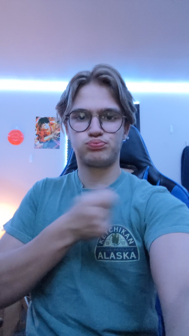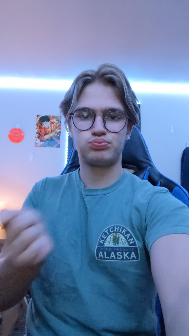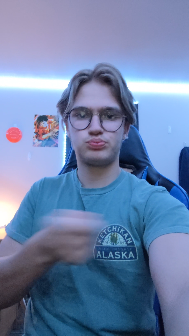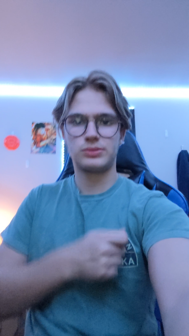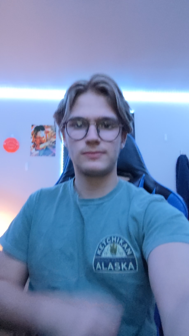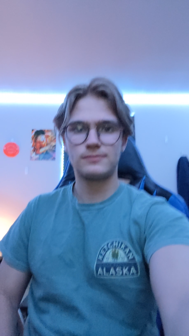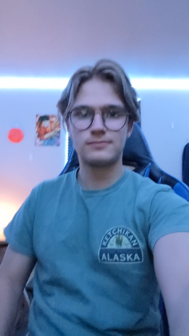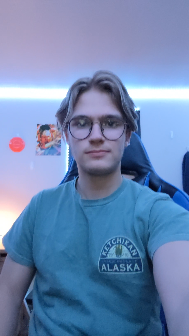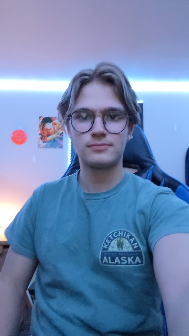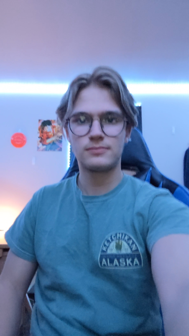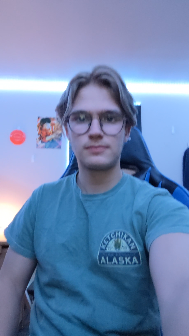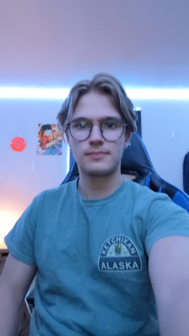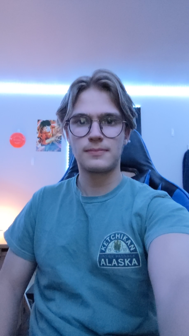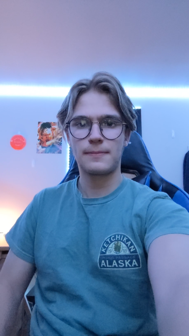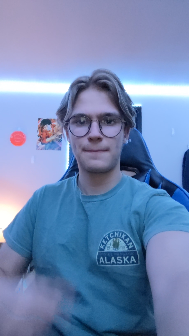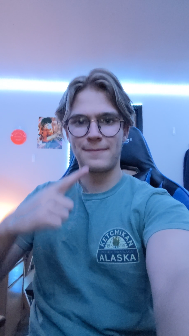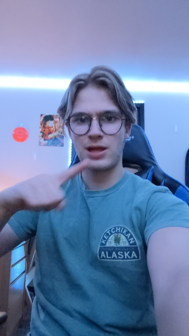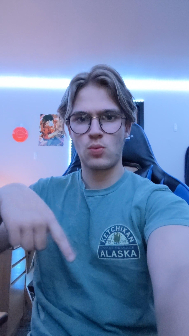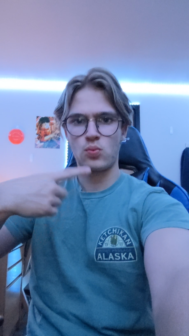about